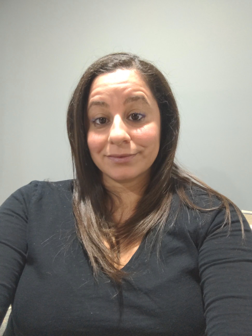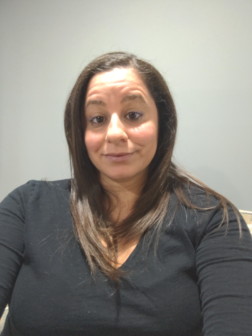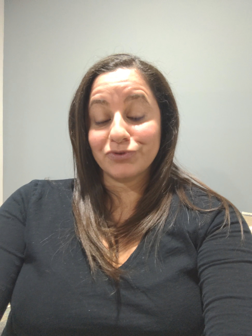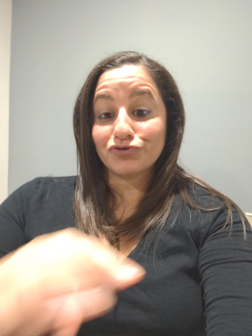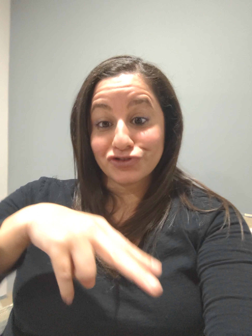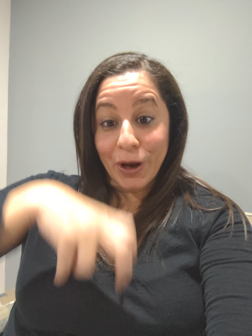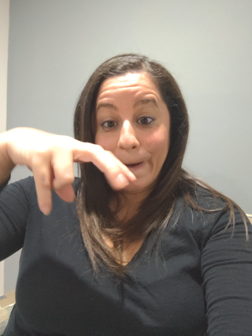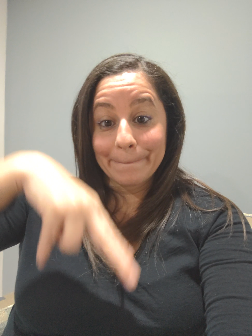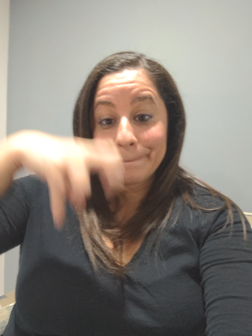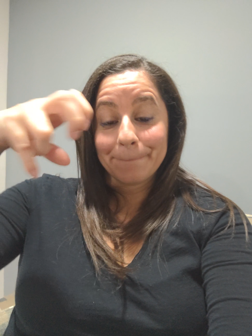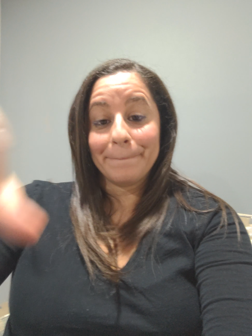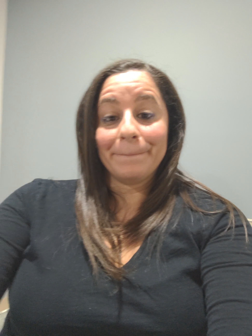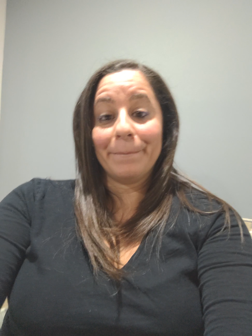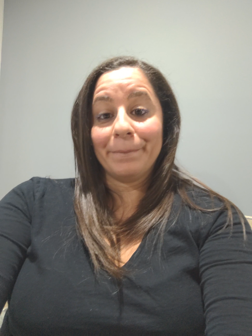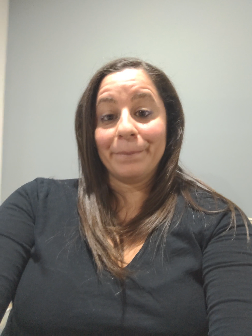jump